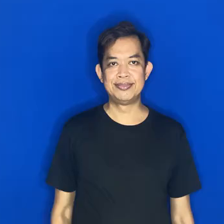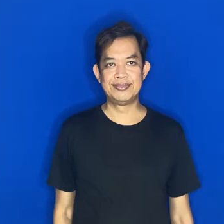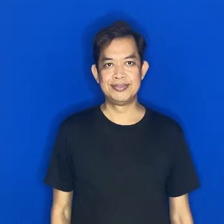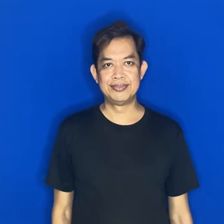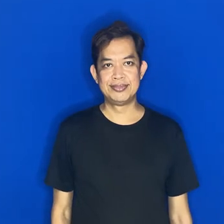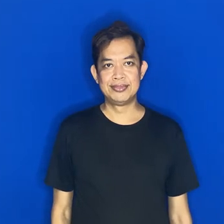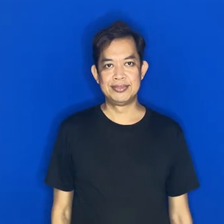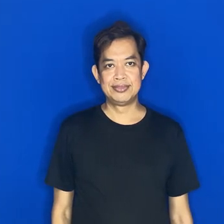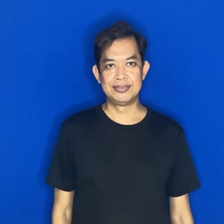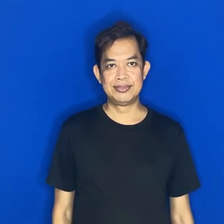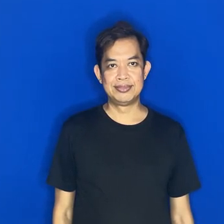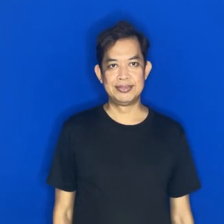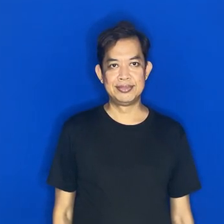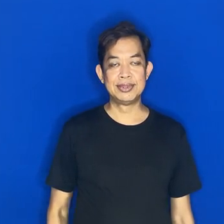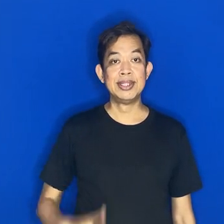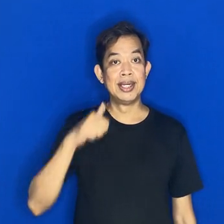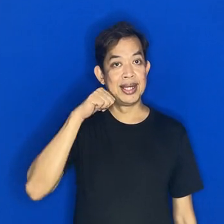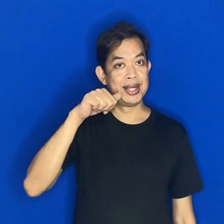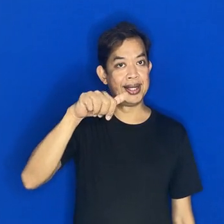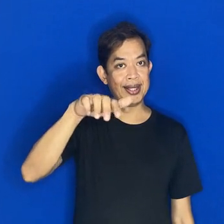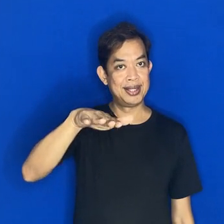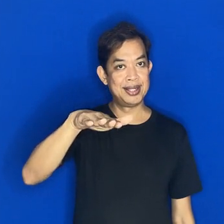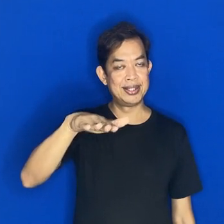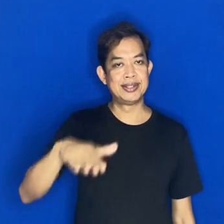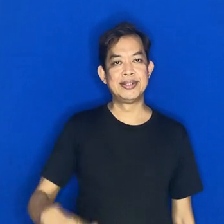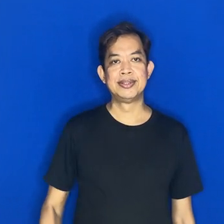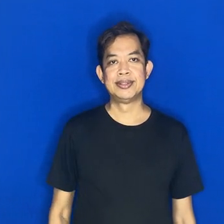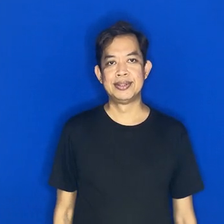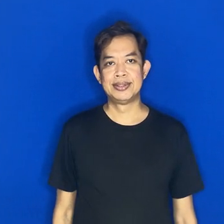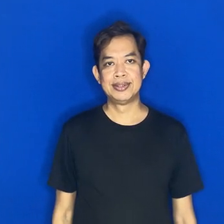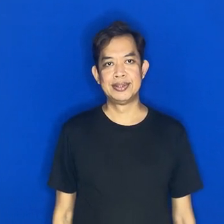girl